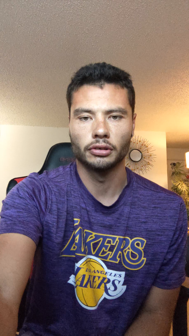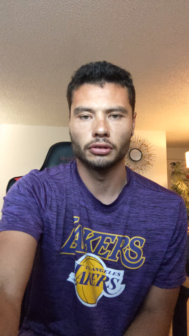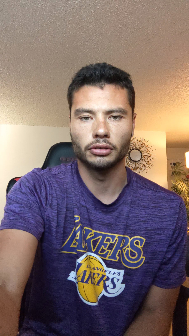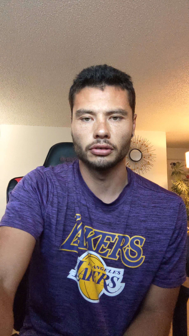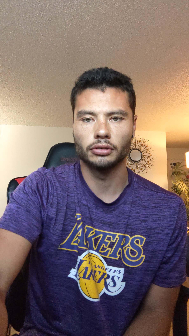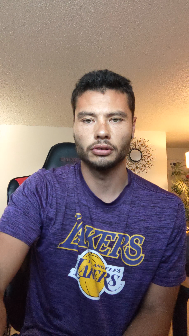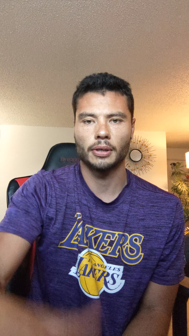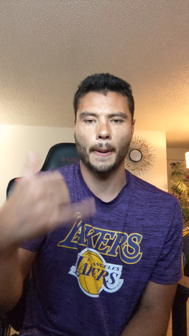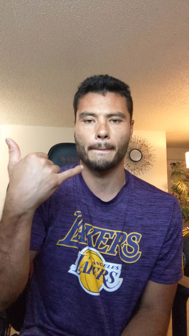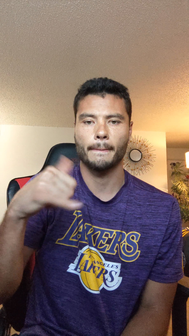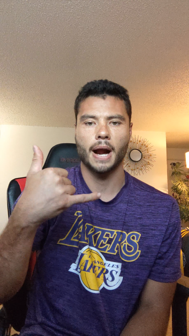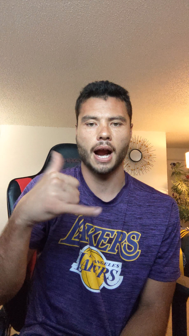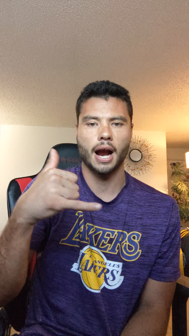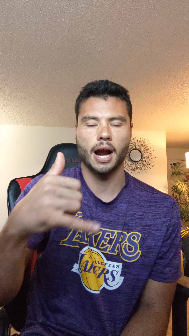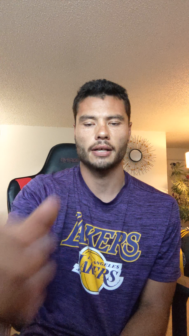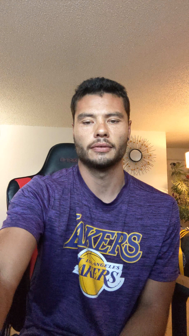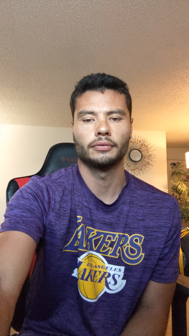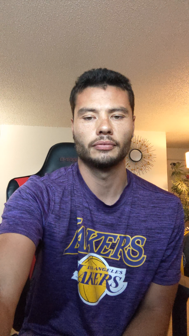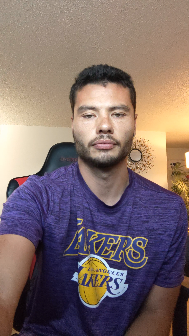play